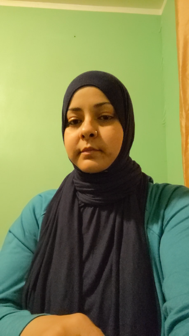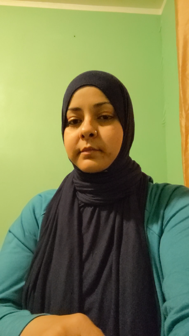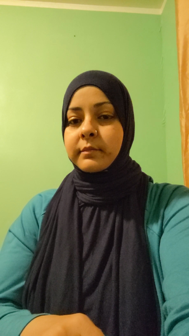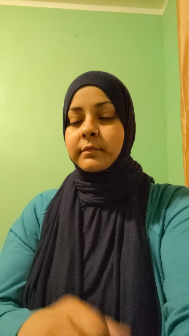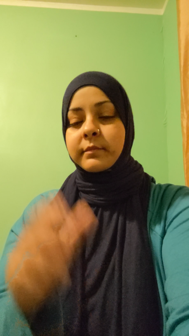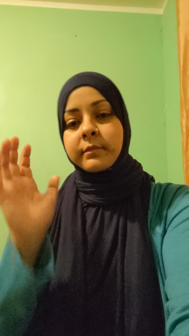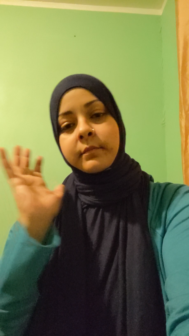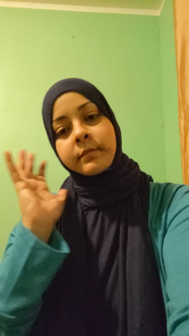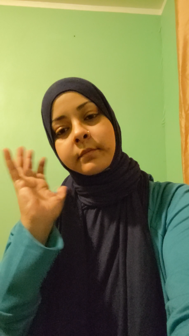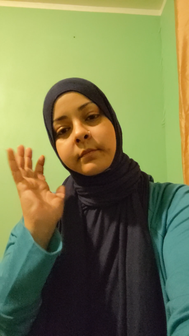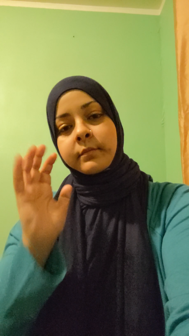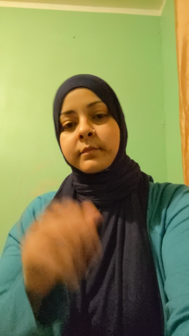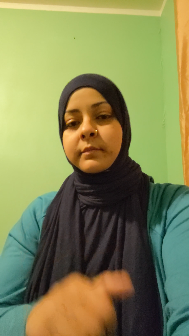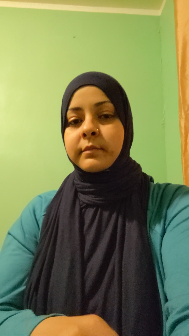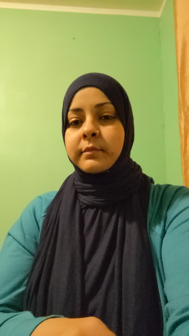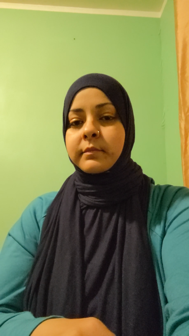pillow